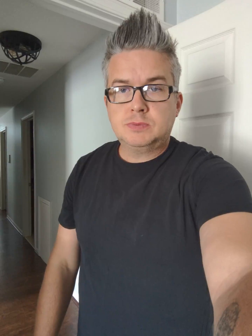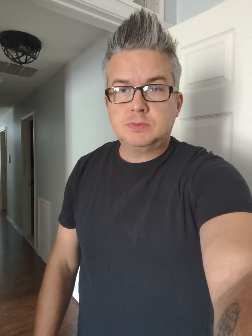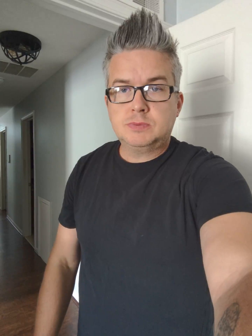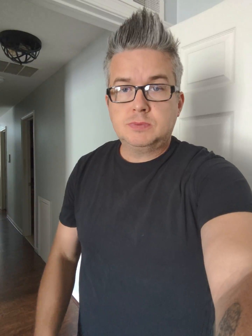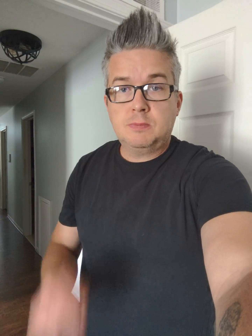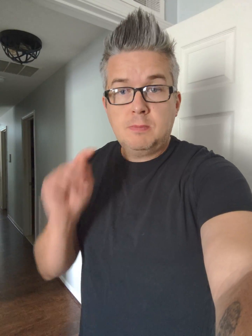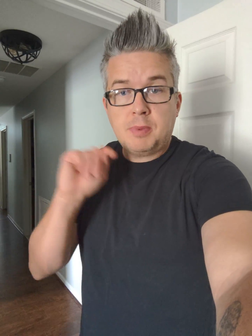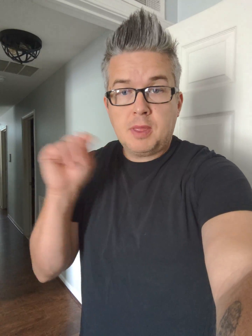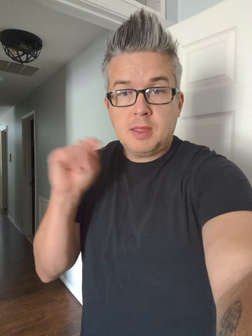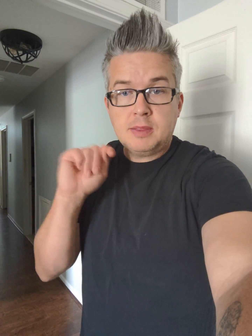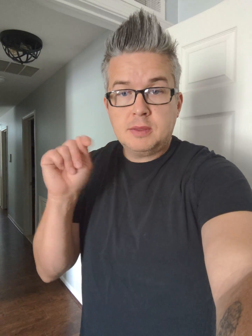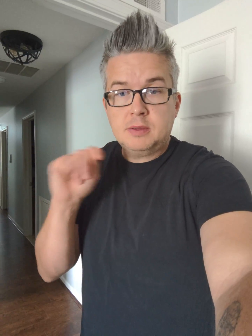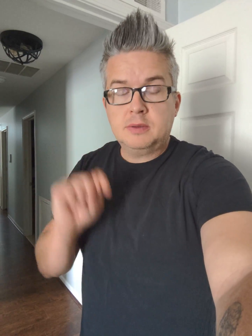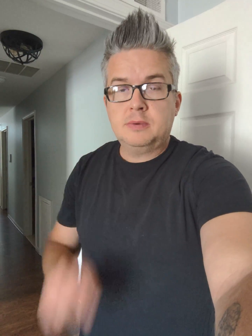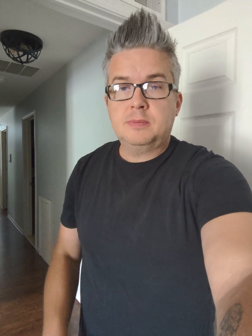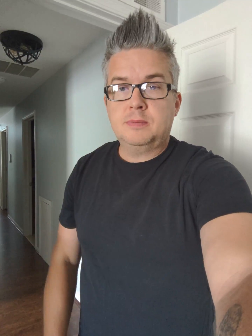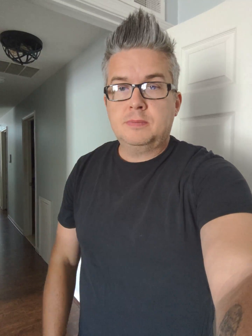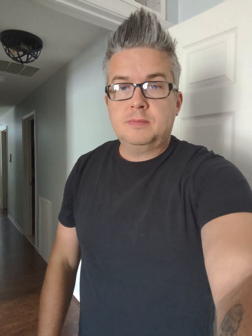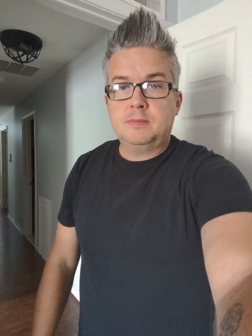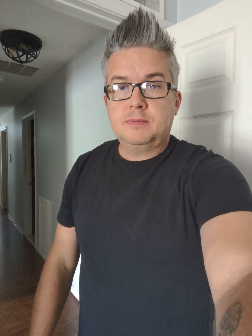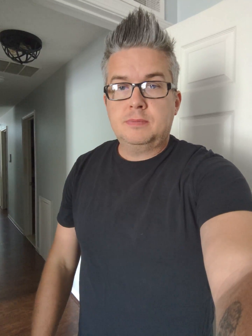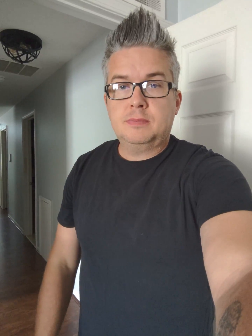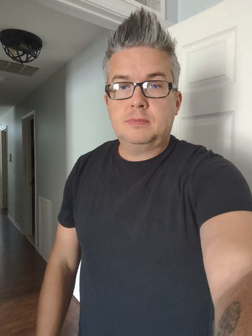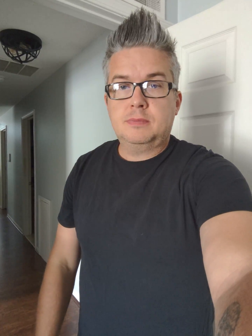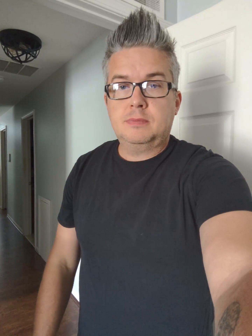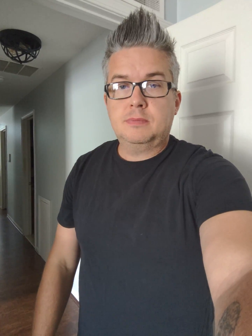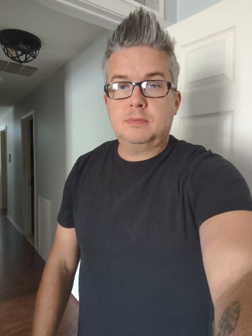bathroom